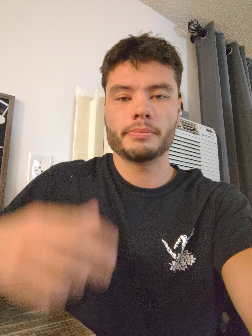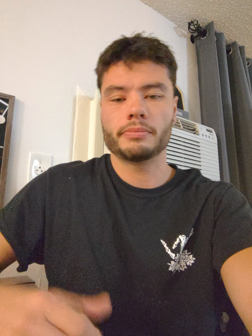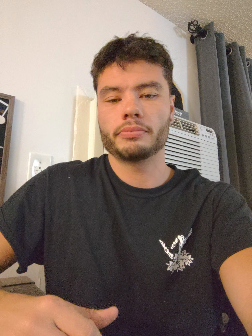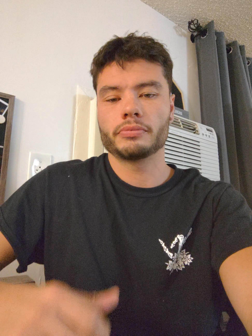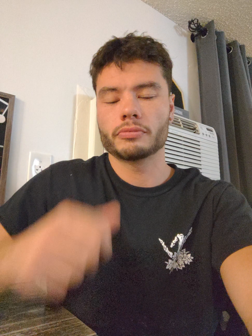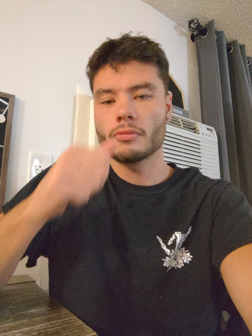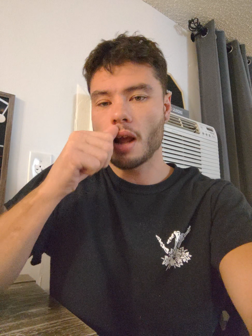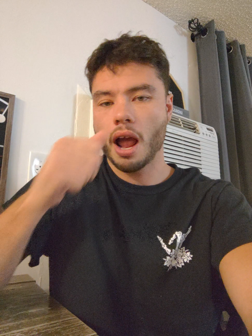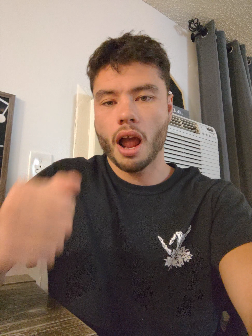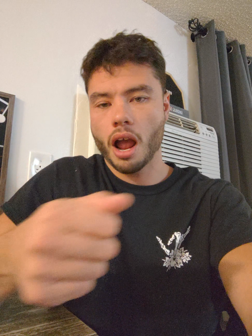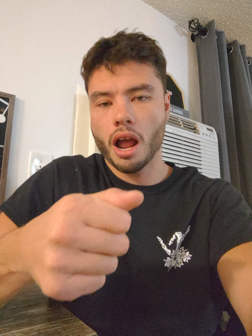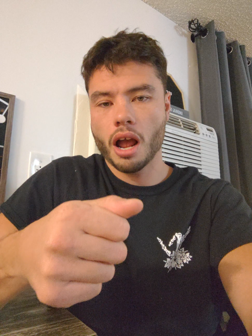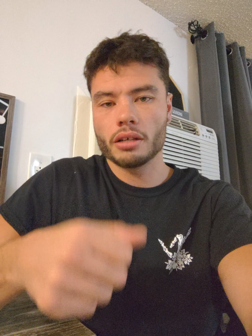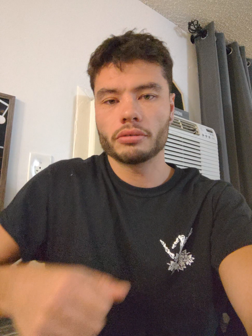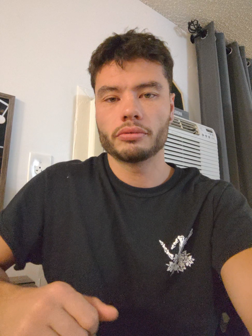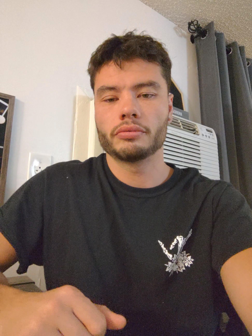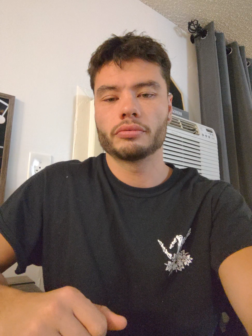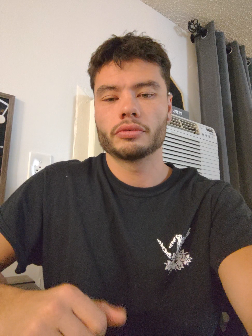hide